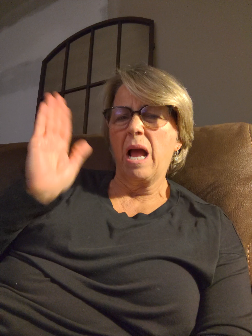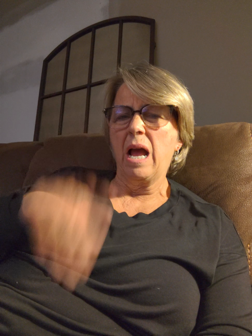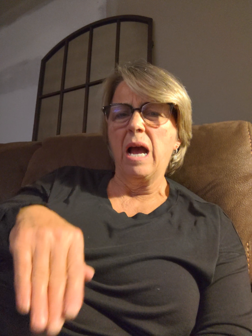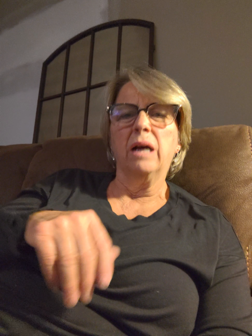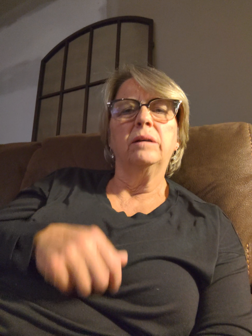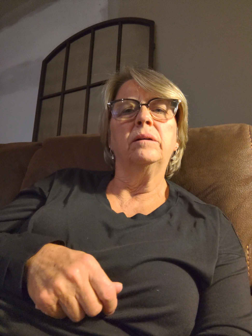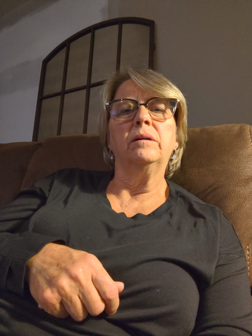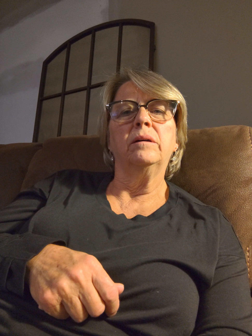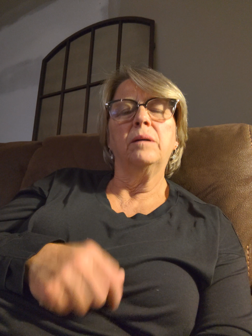bad